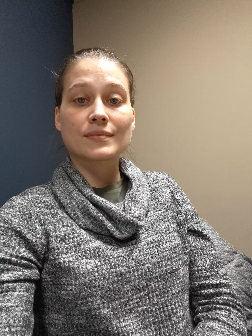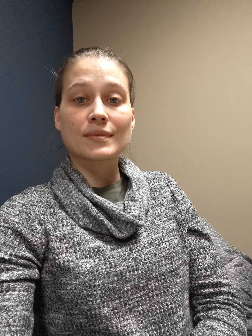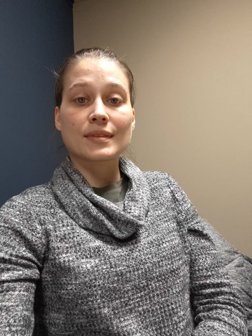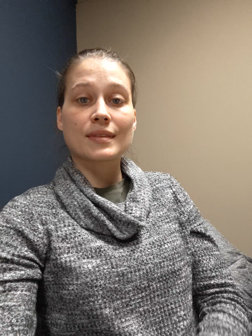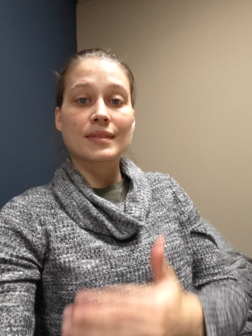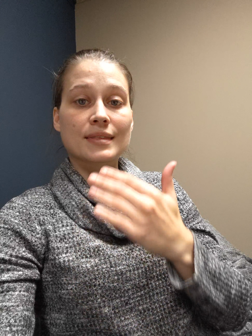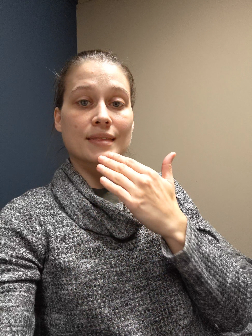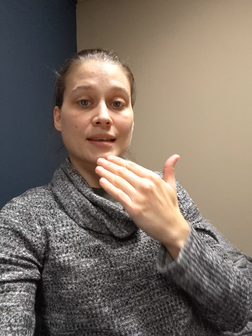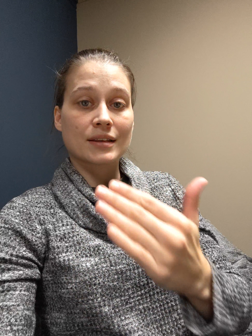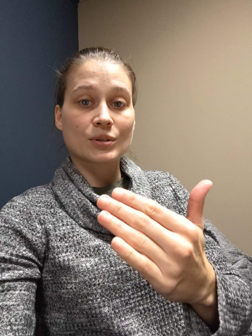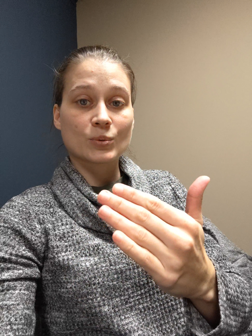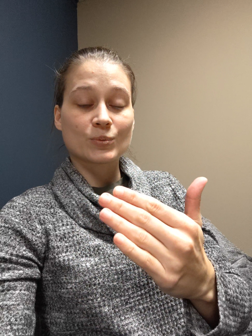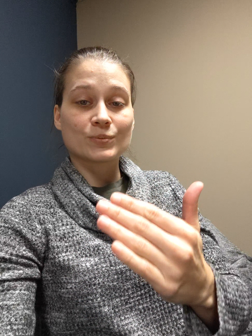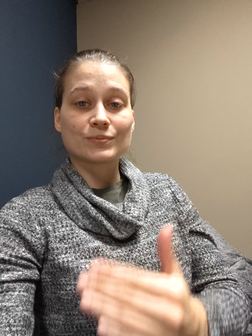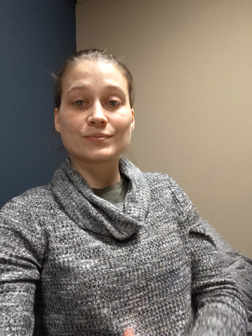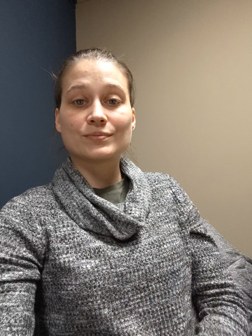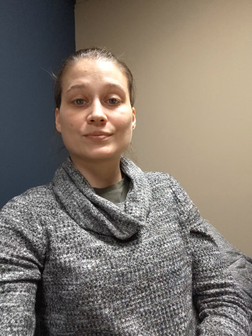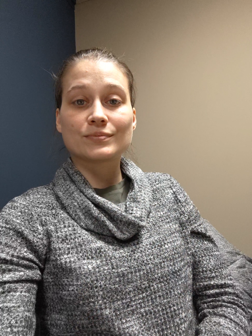thank you